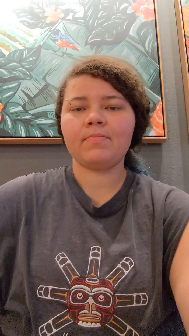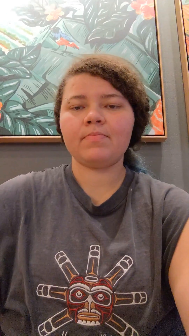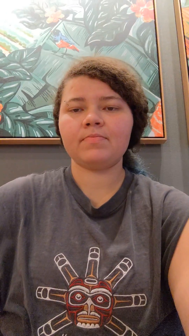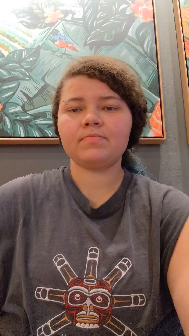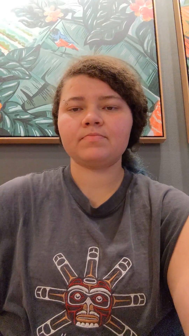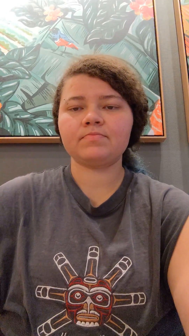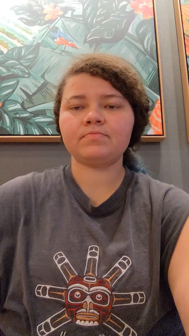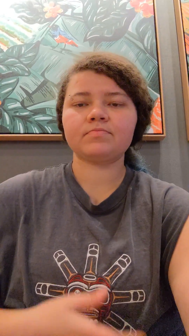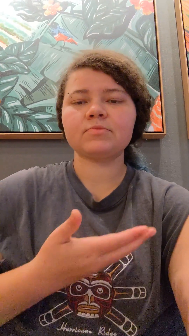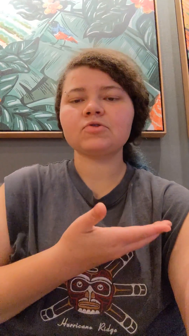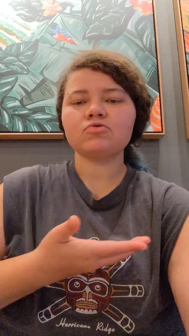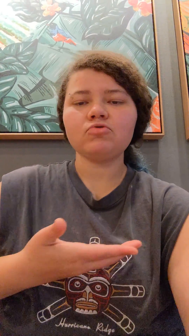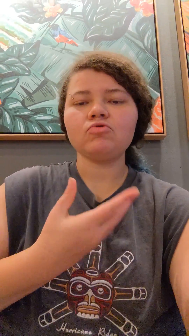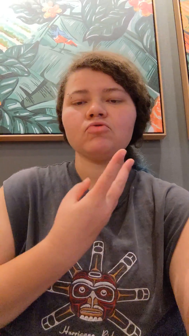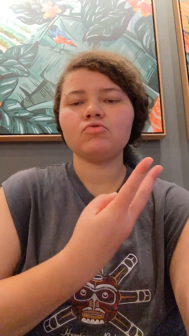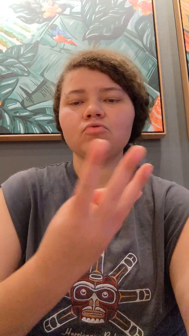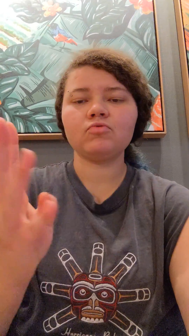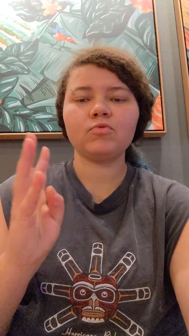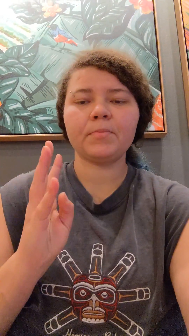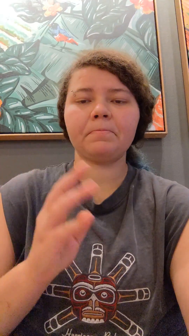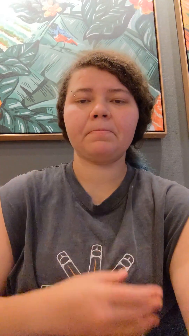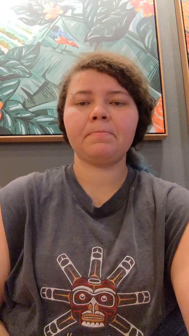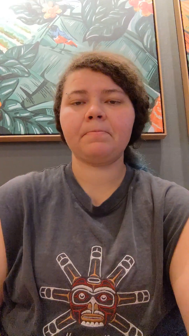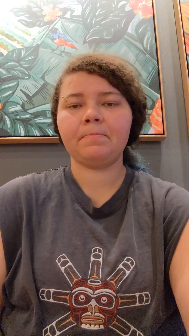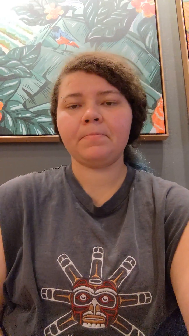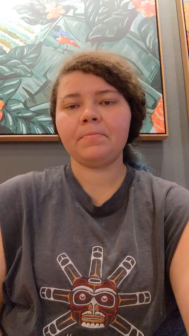crib